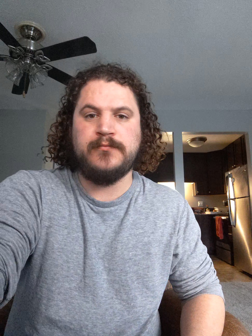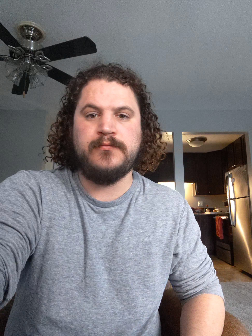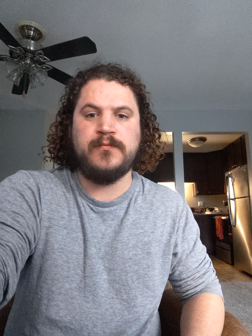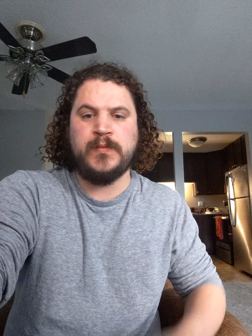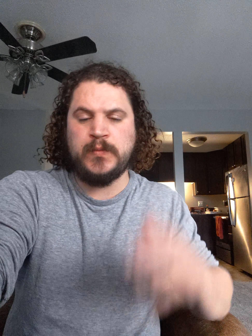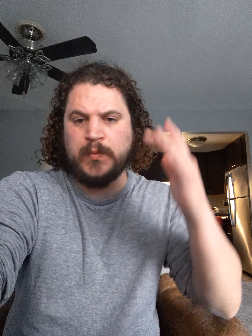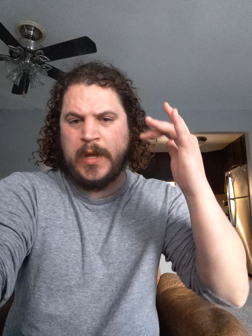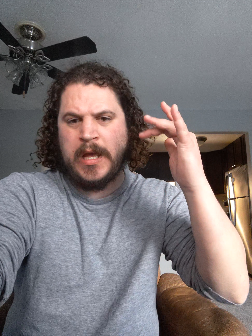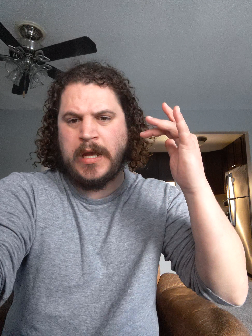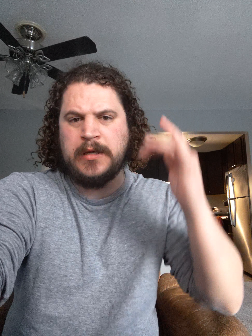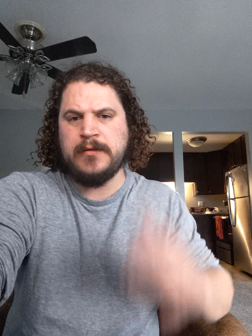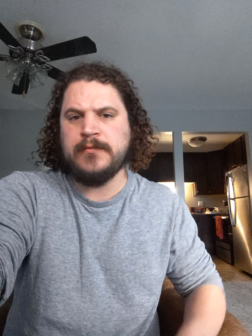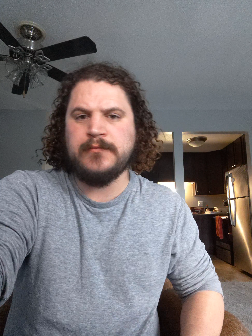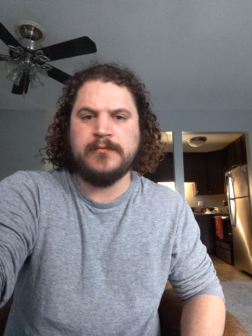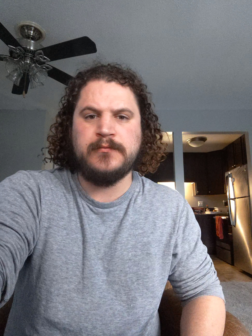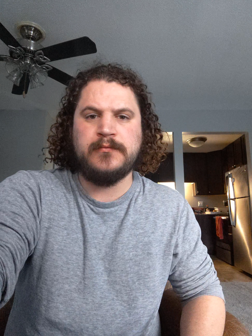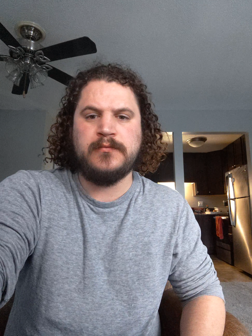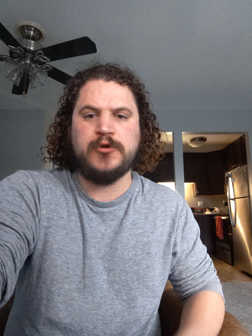why